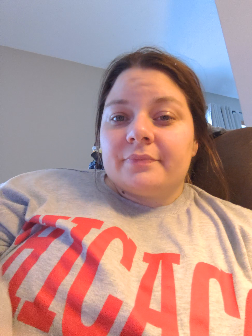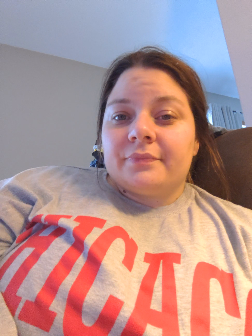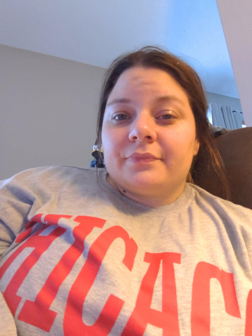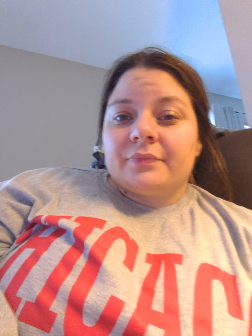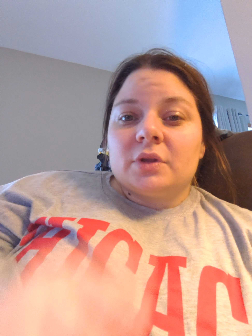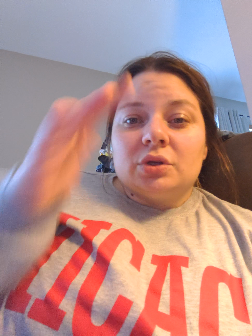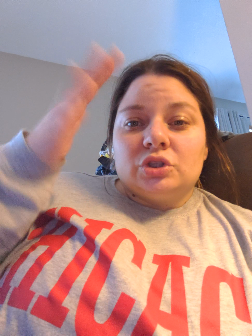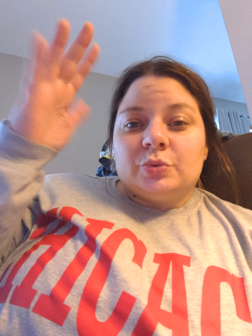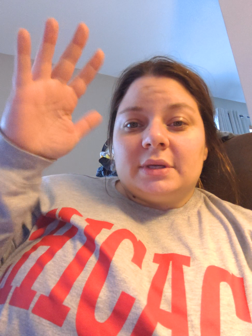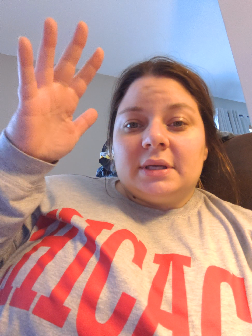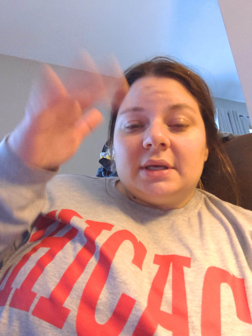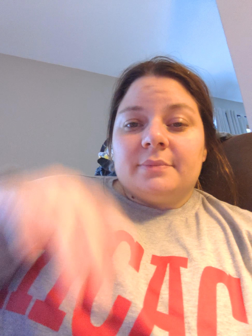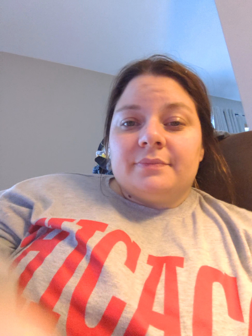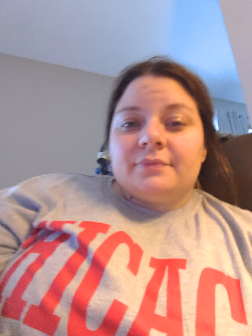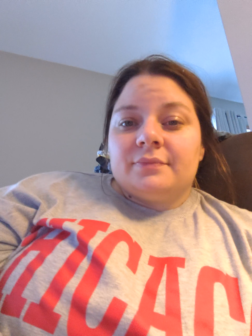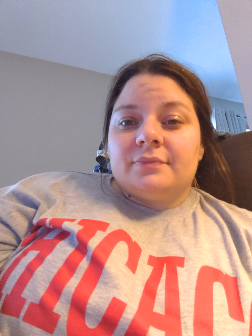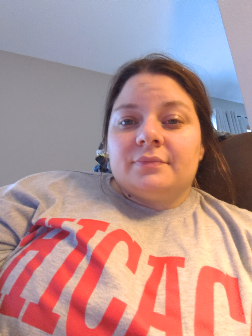tree